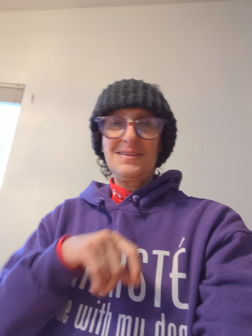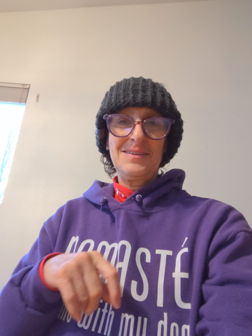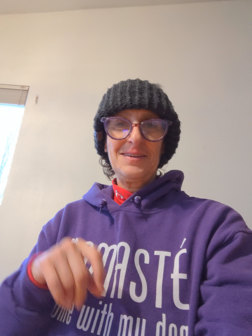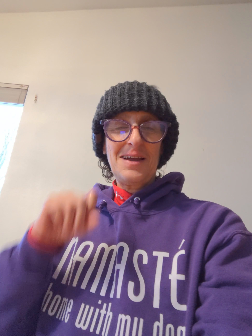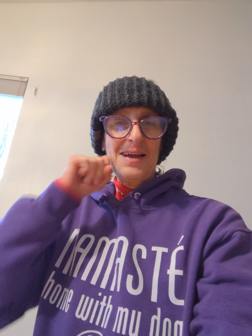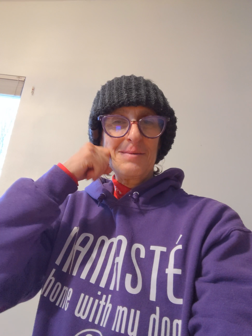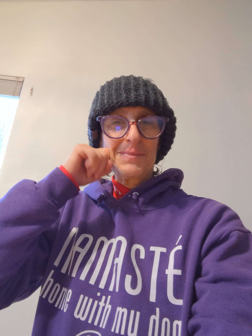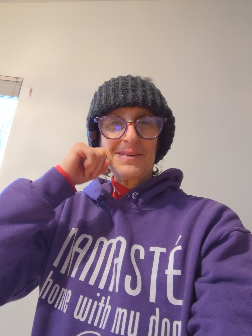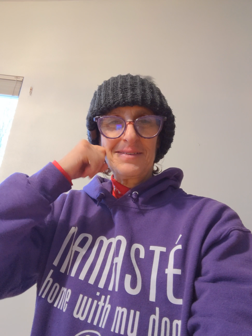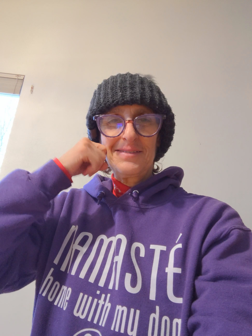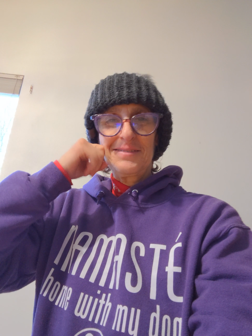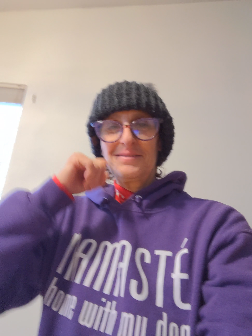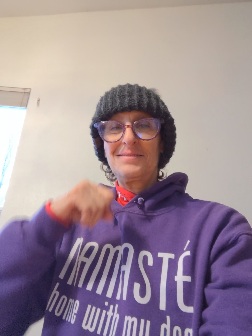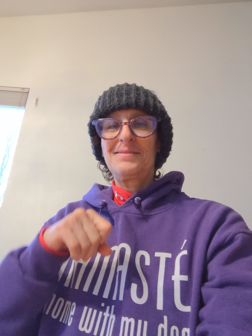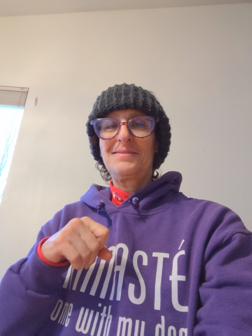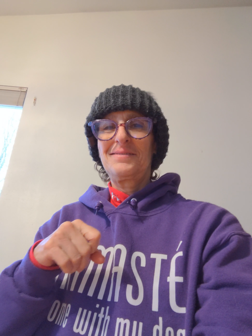apple